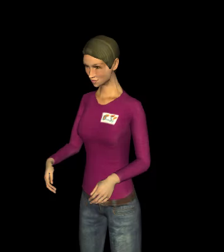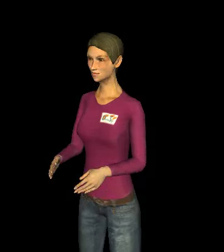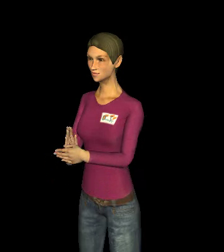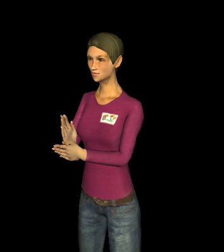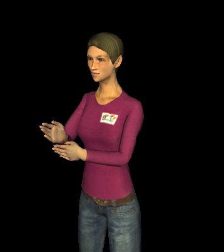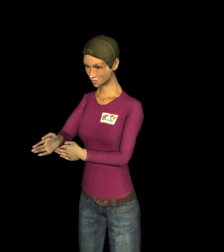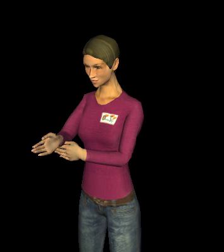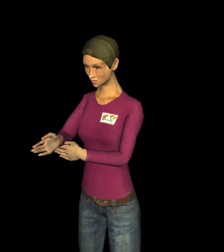مدخل